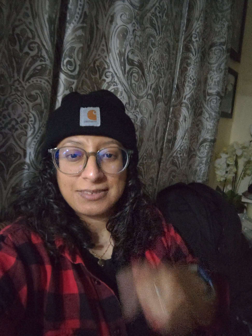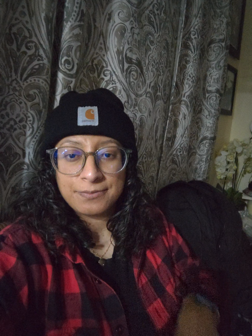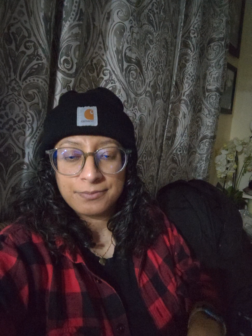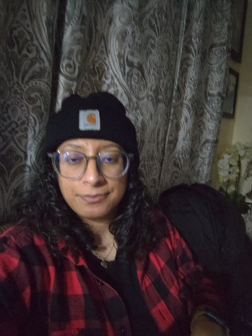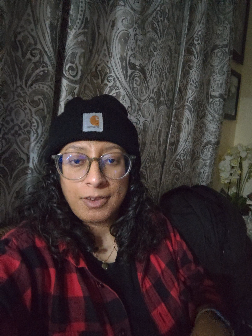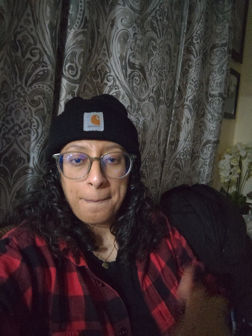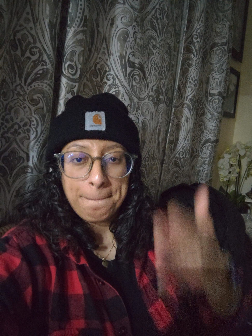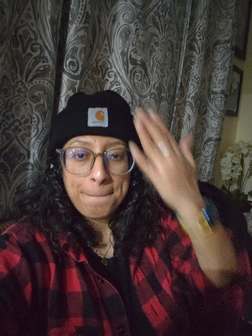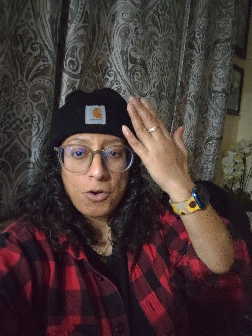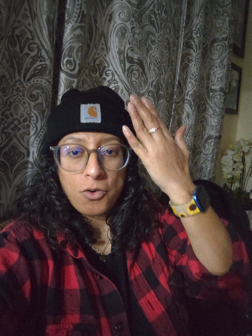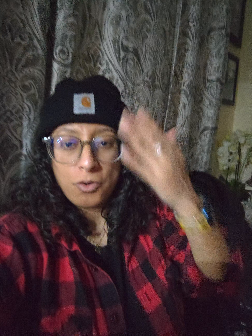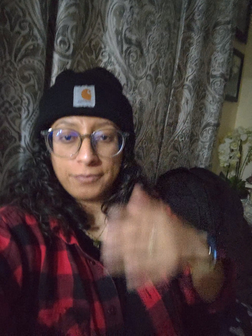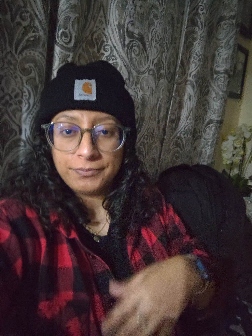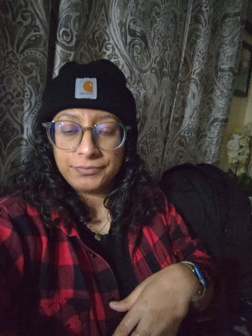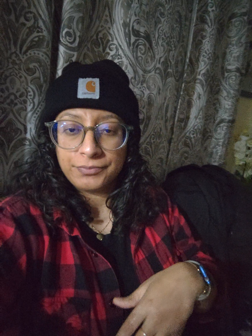morning